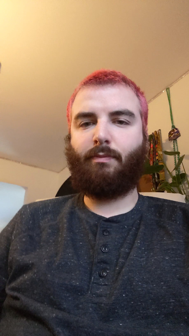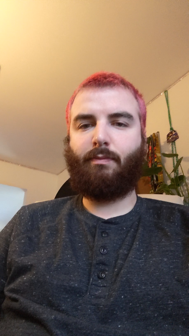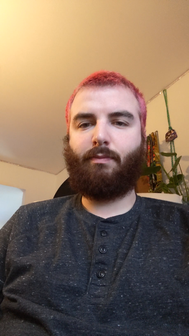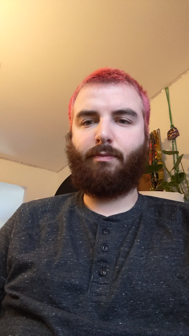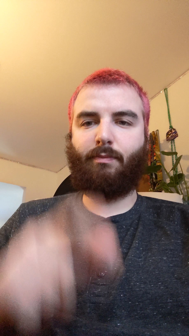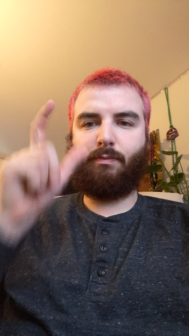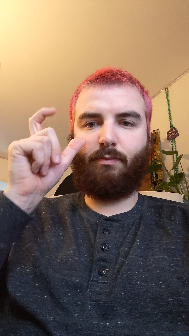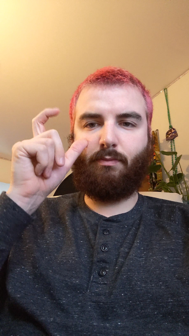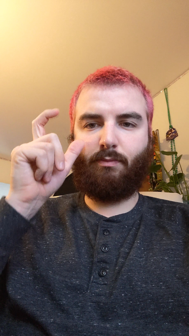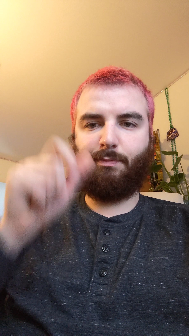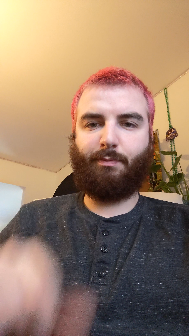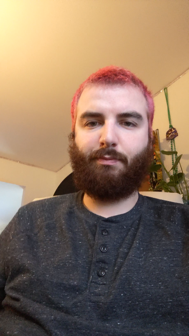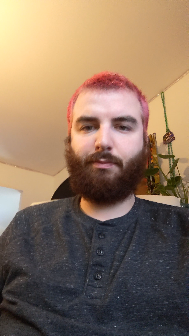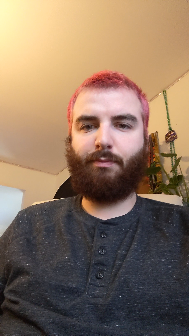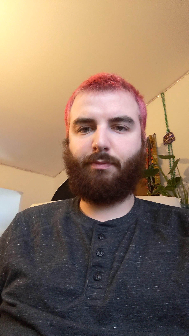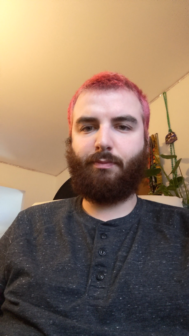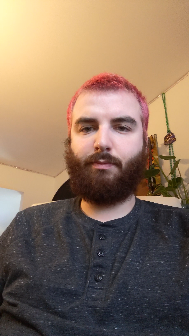camera